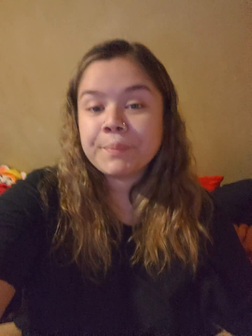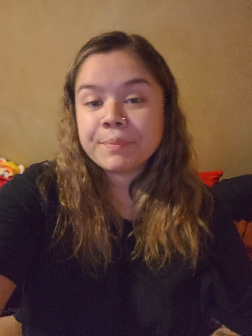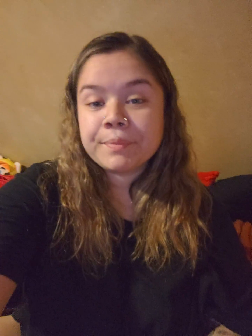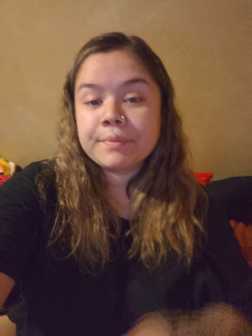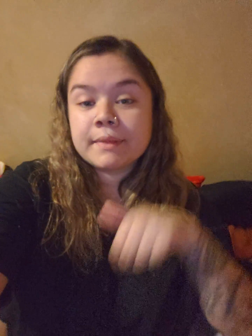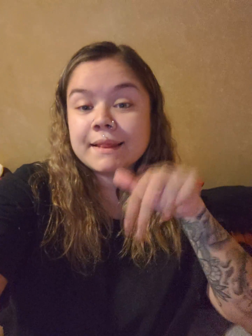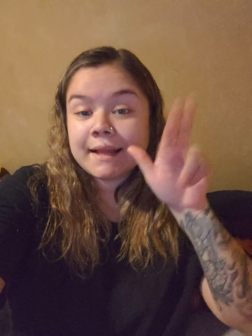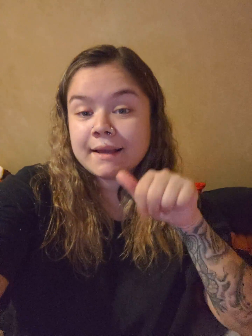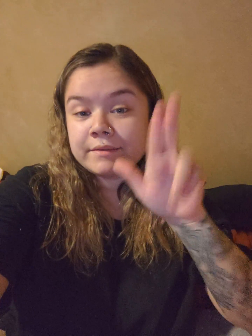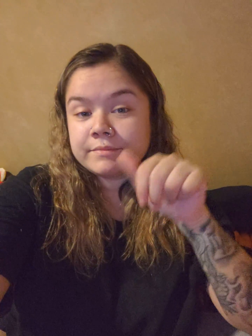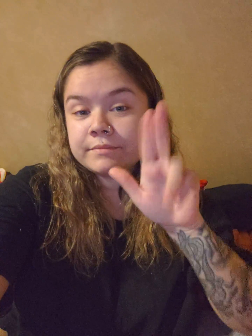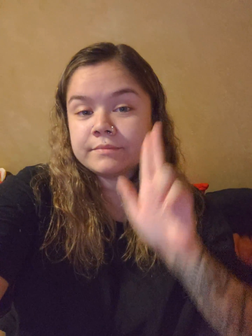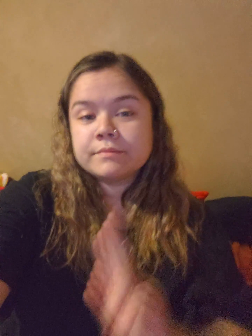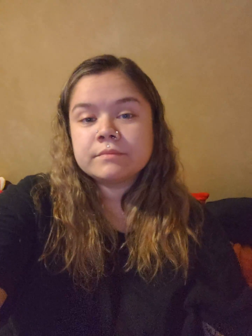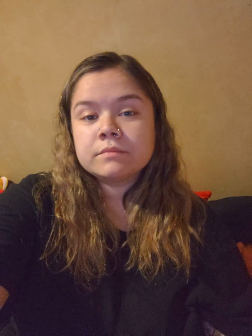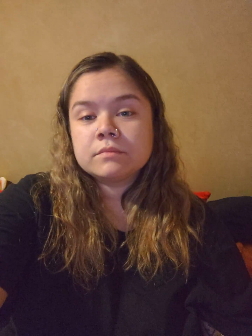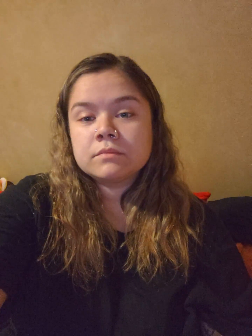lick